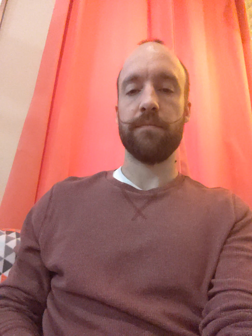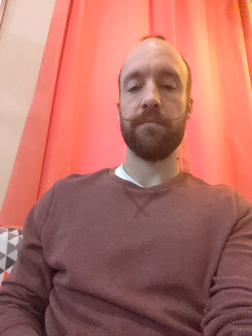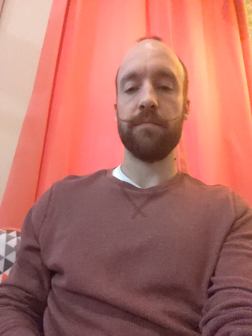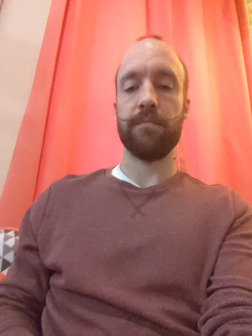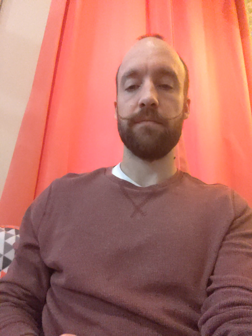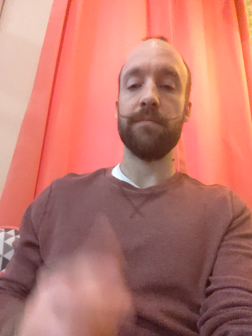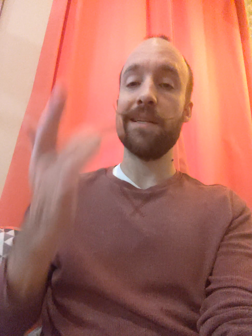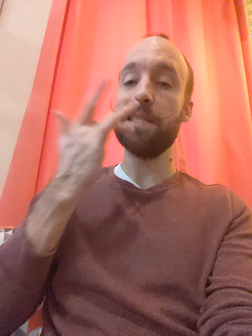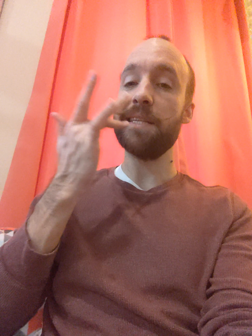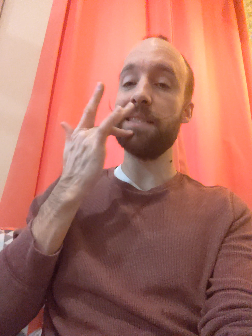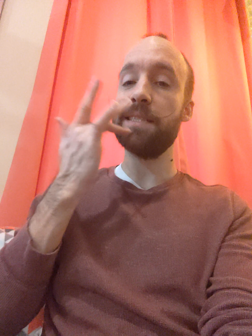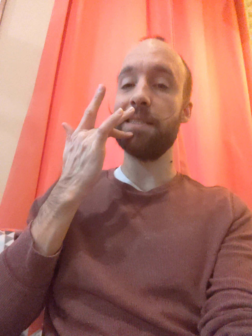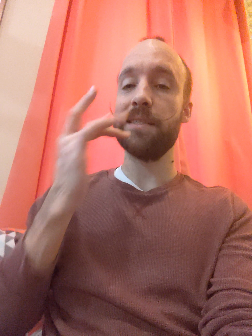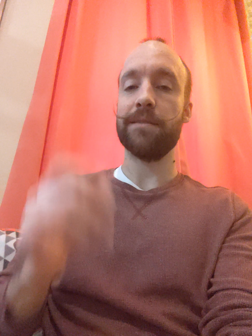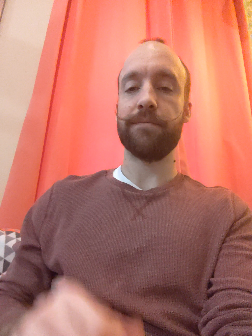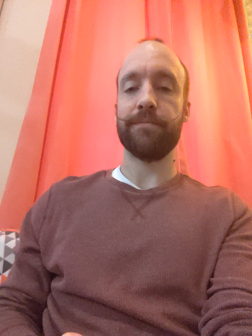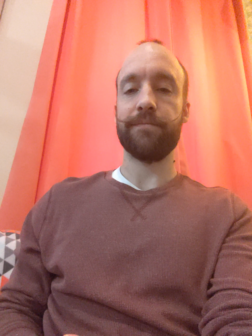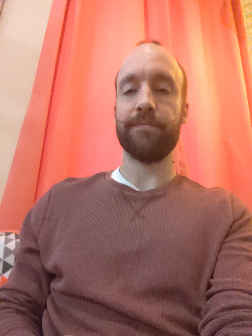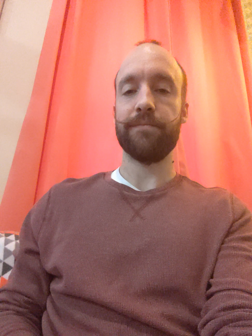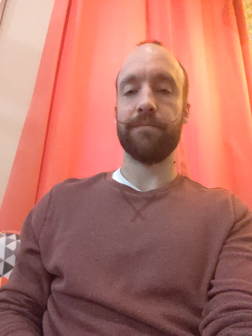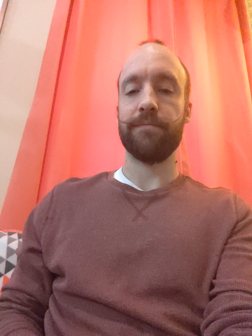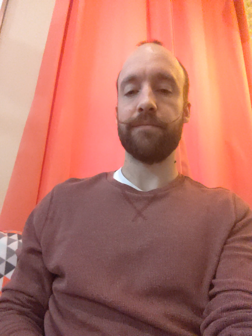taste